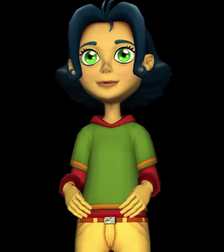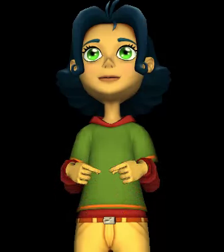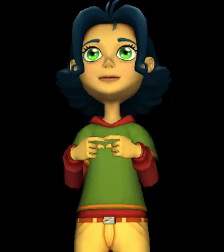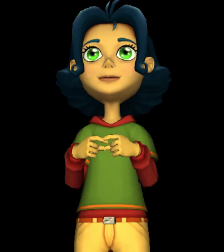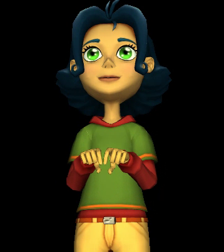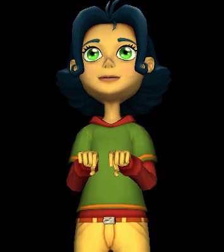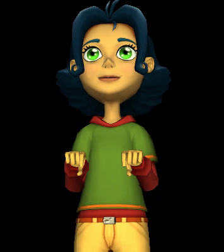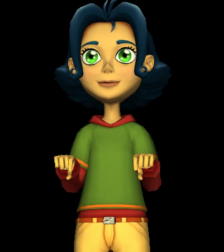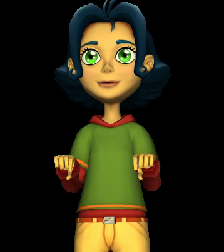يفحص